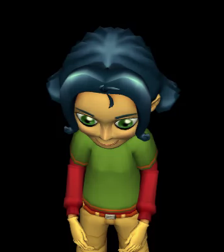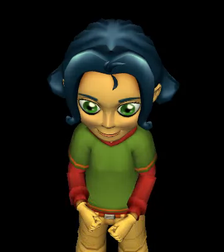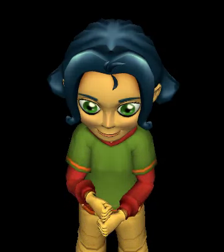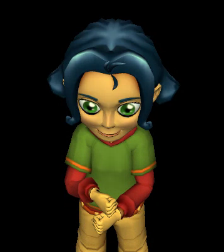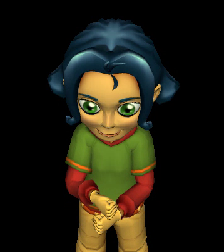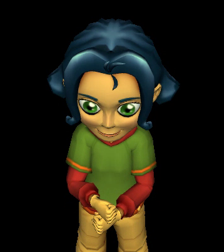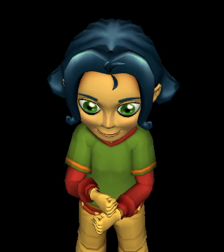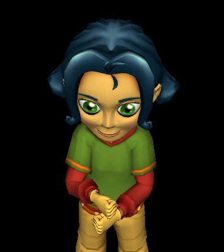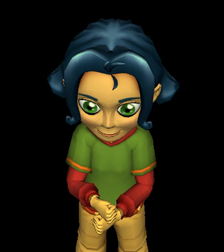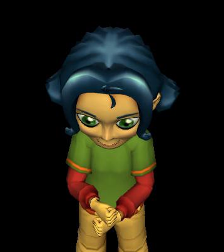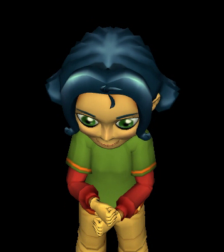عمل